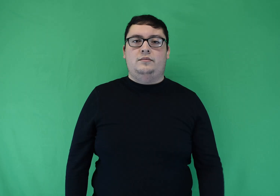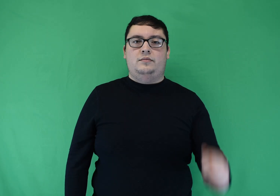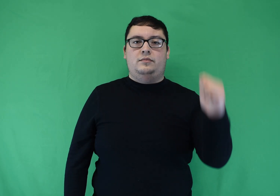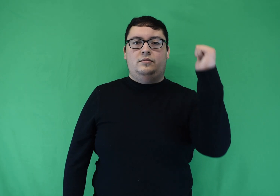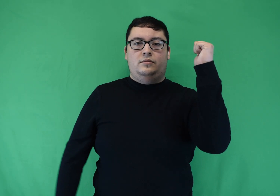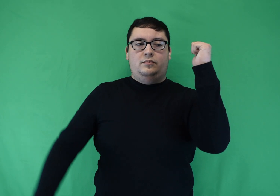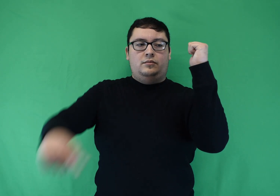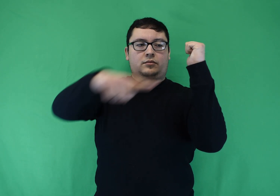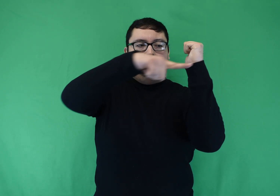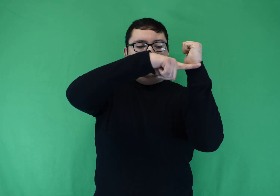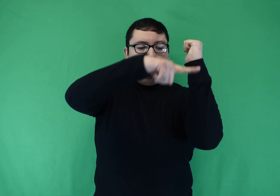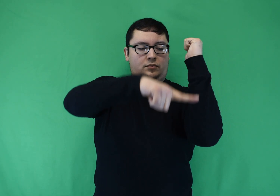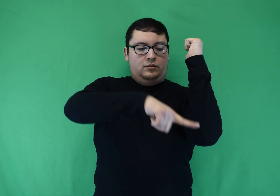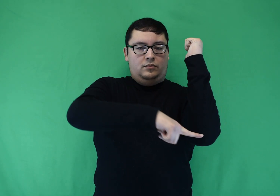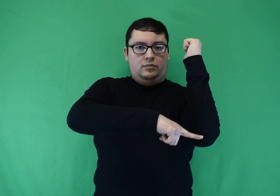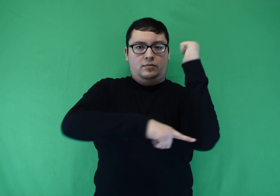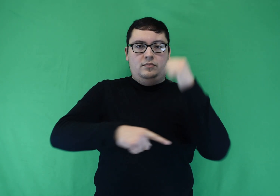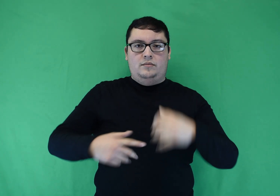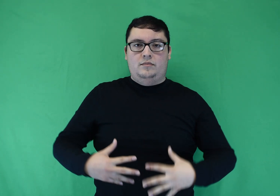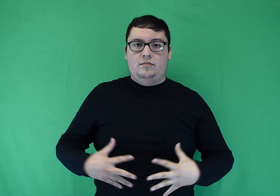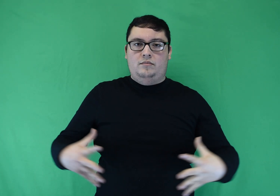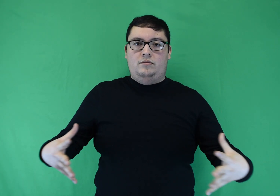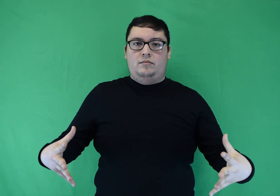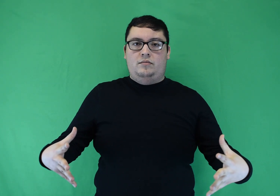embarazada